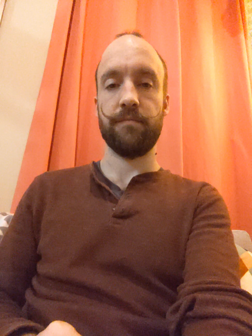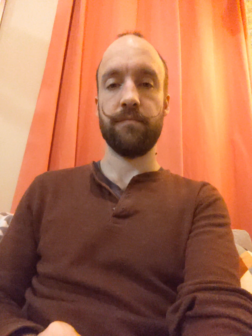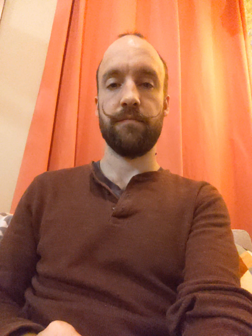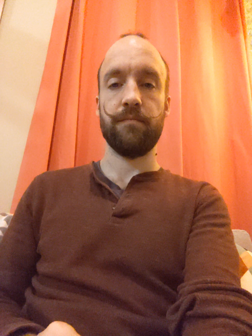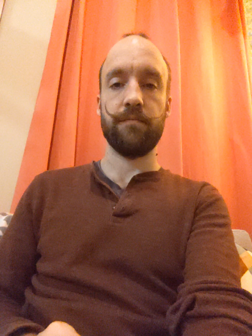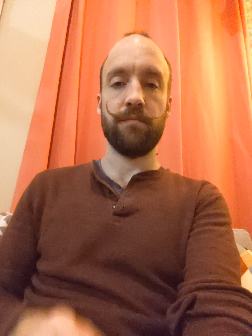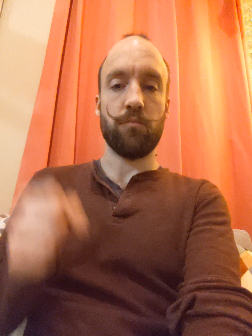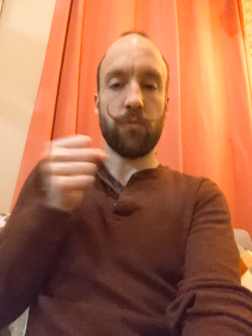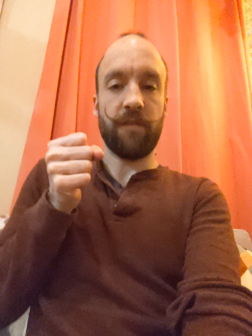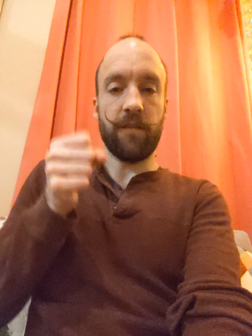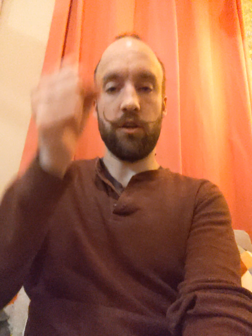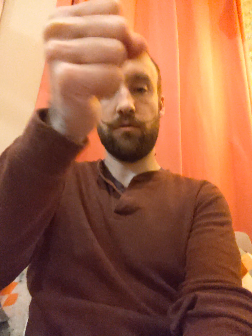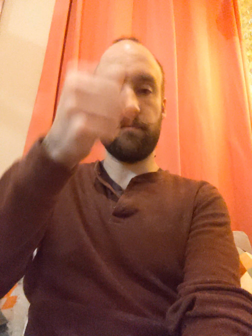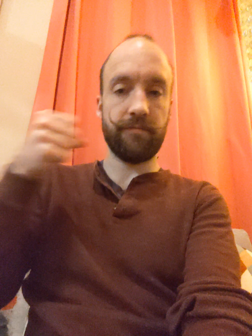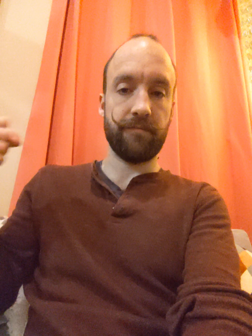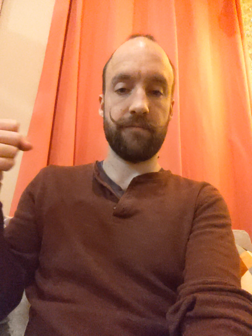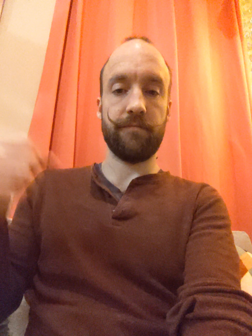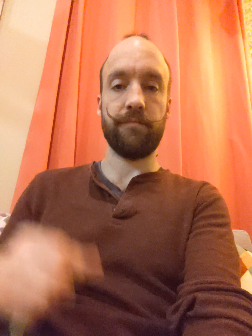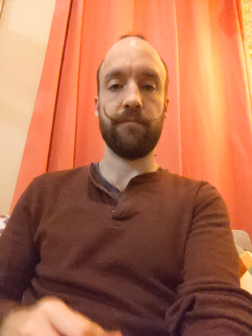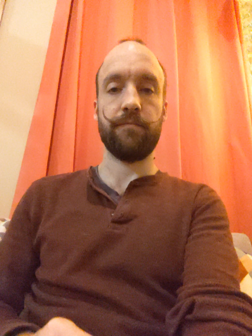refrigerator